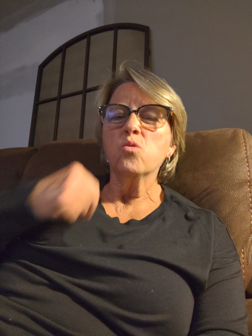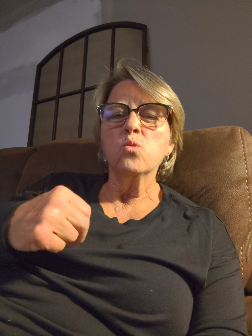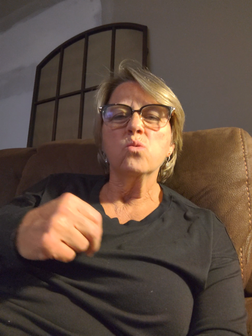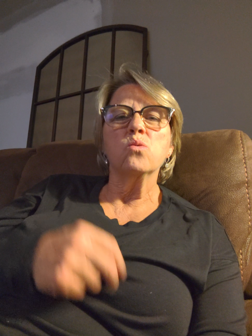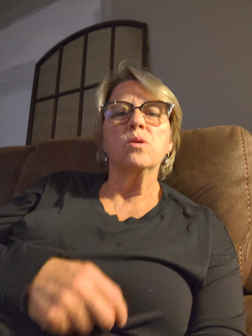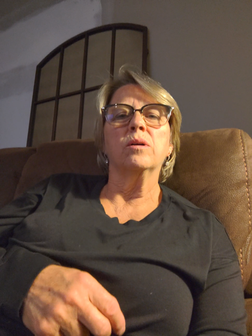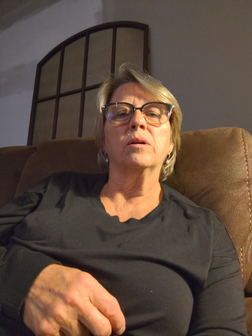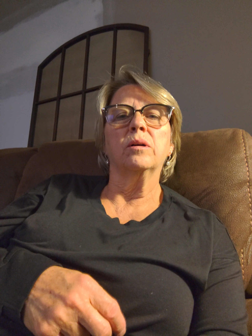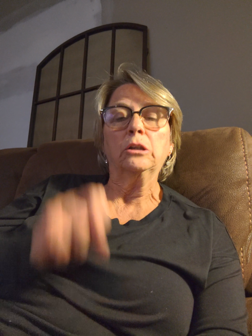cute